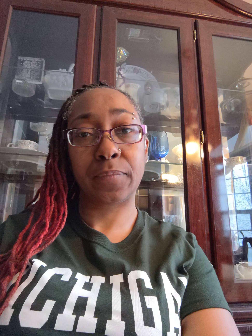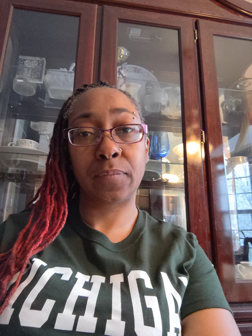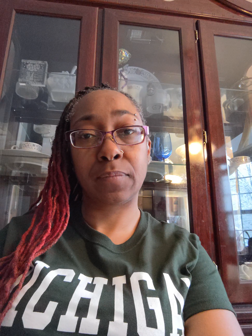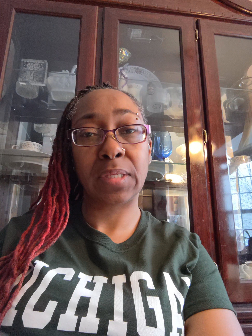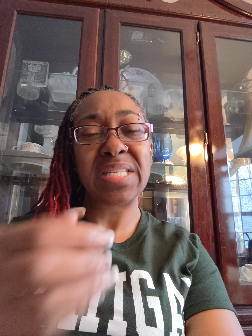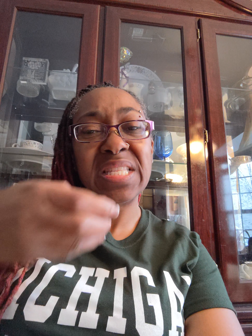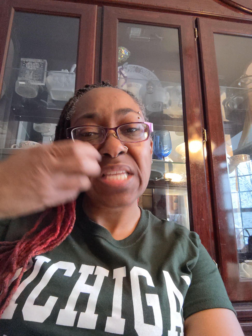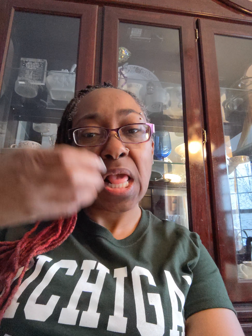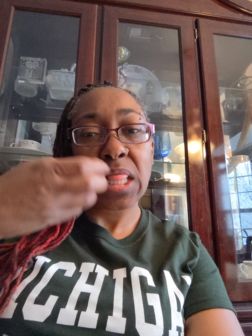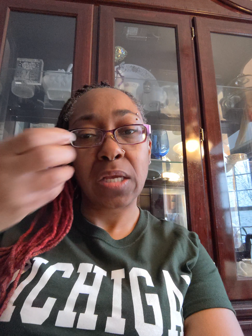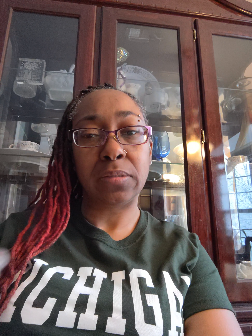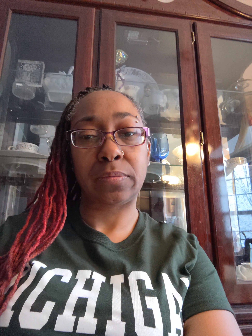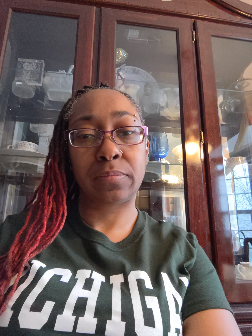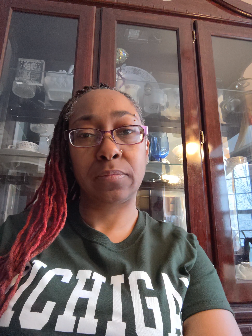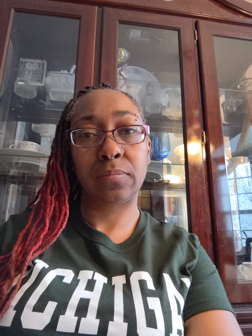cereal